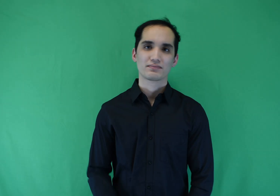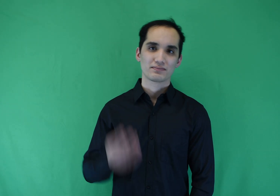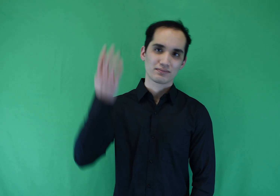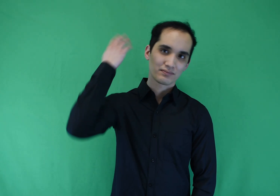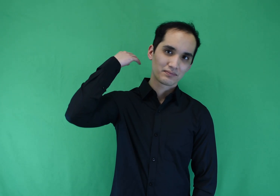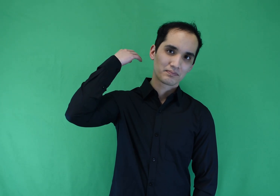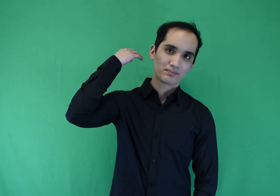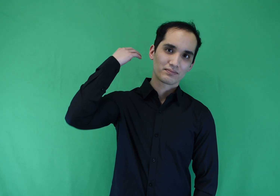antes